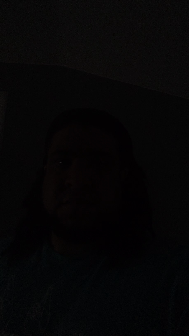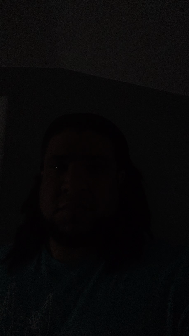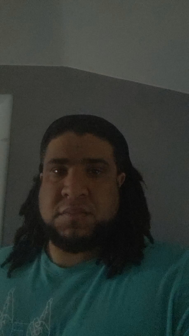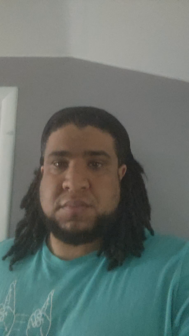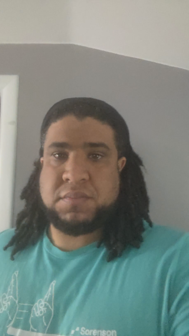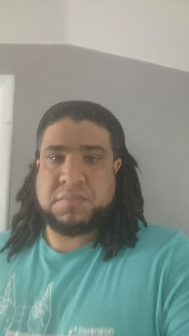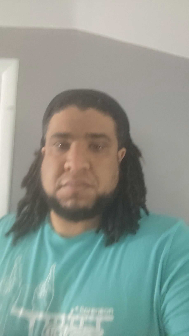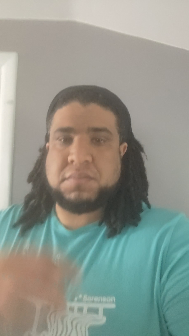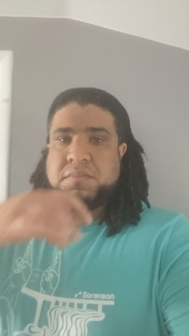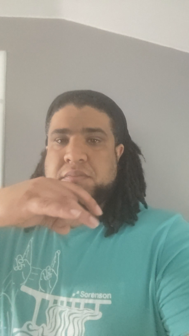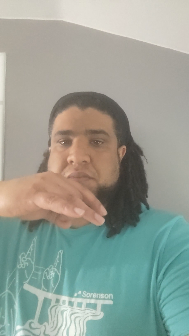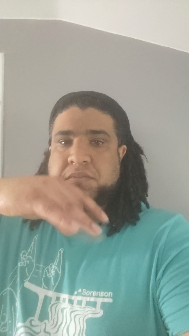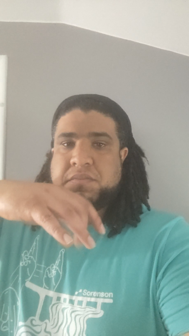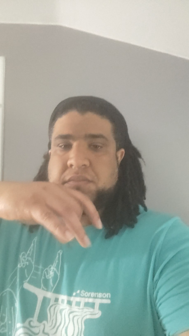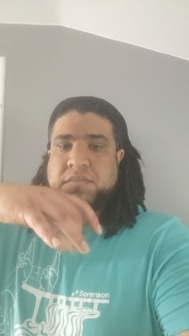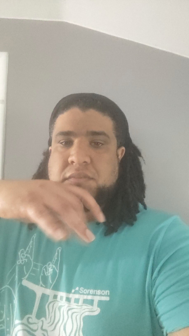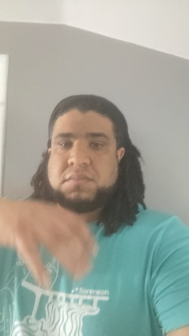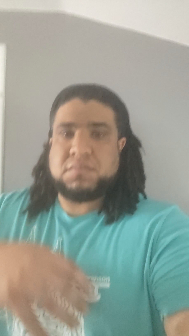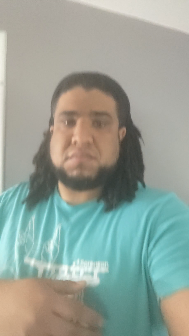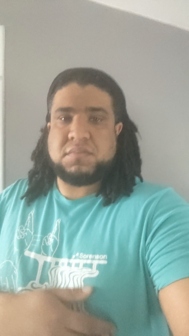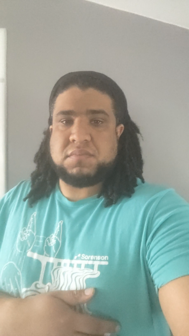pumpkin